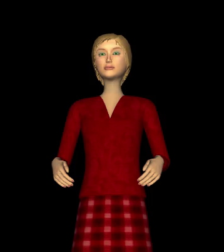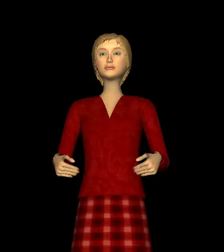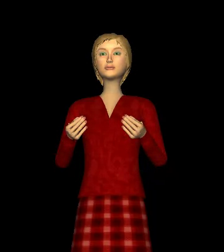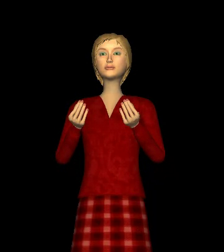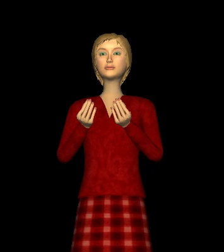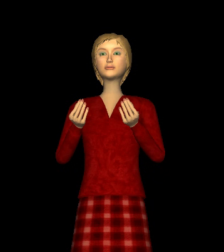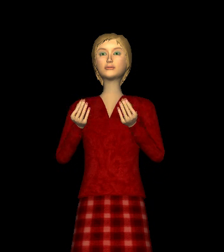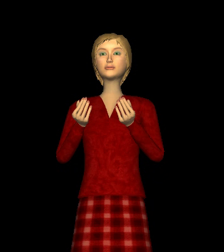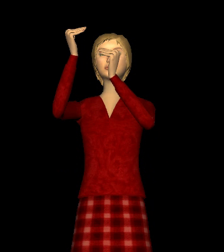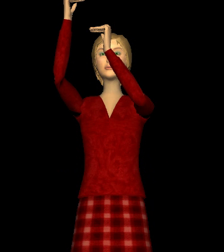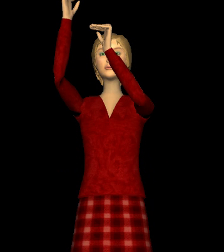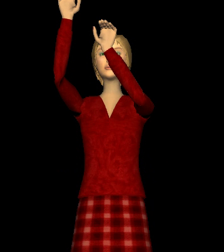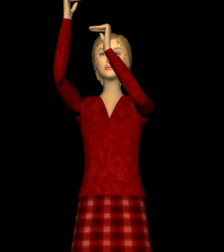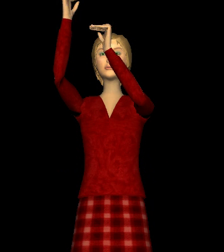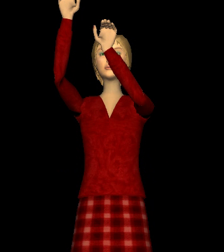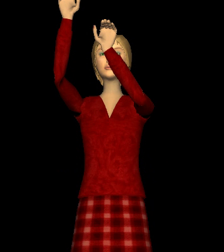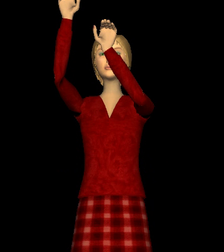أجنبي